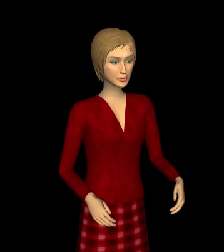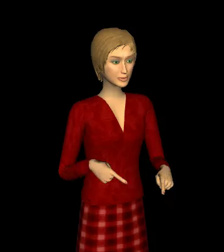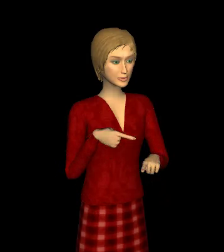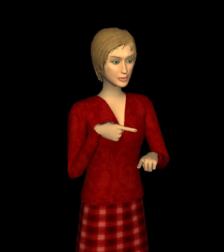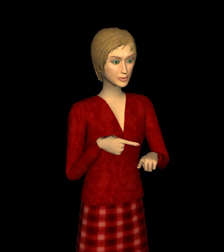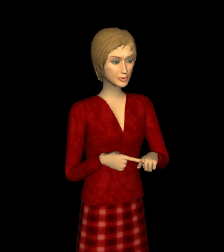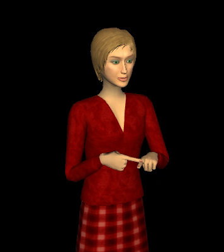نصف